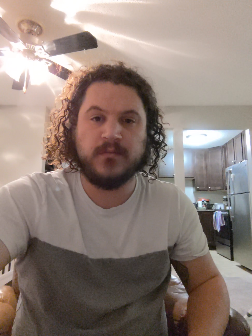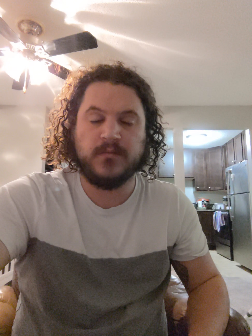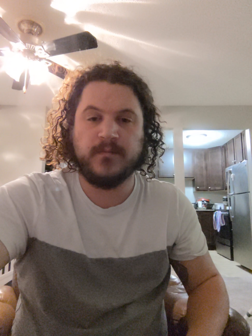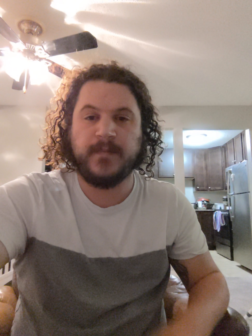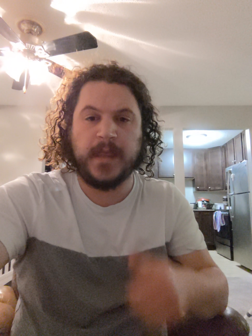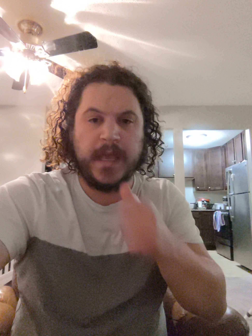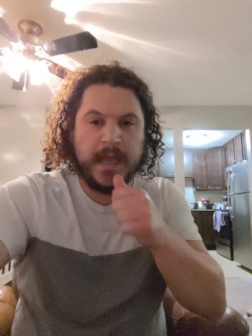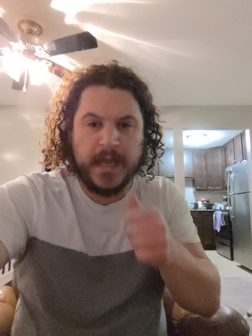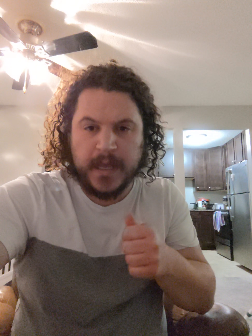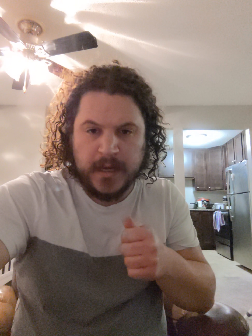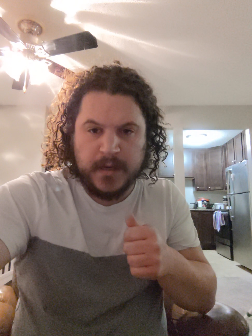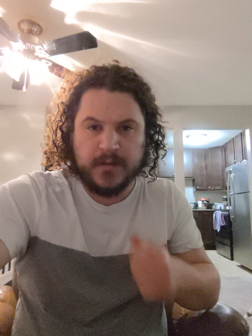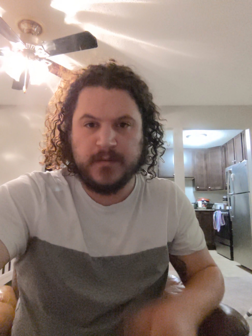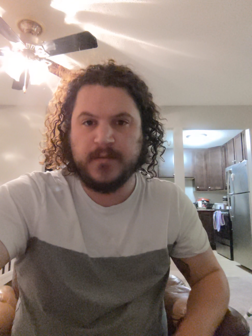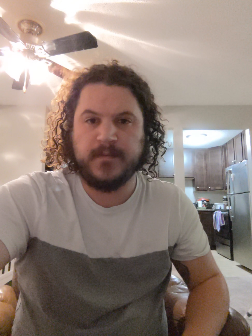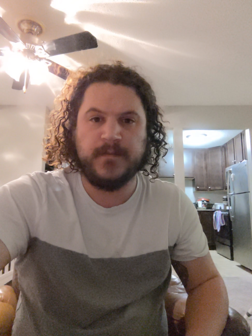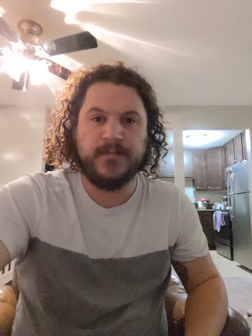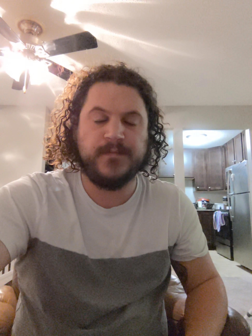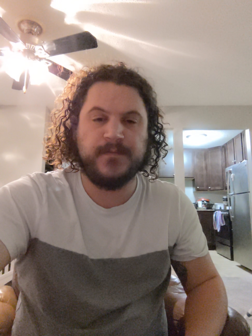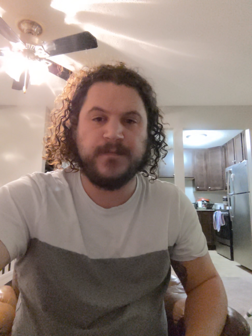hide